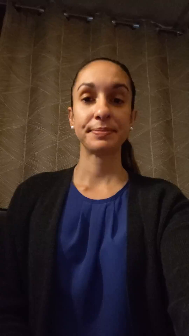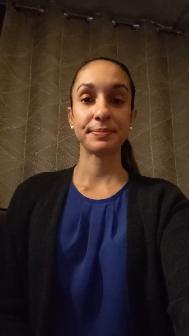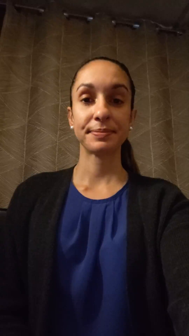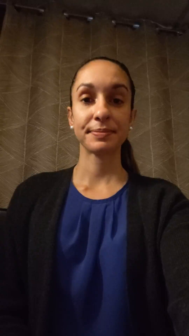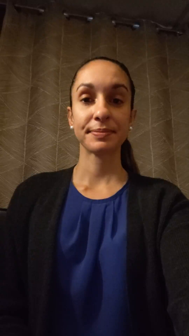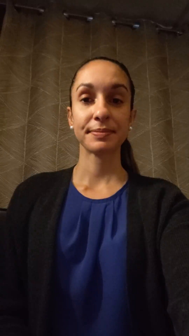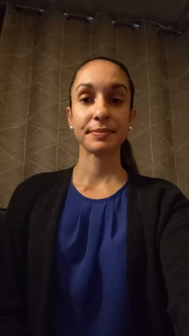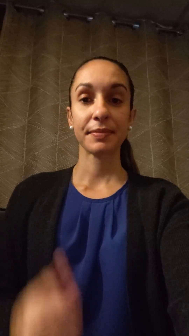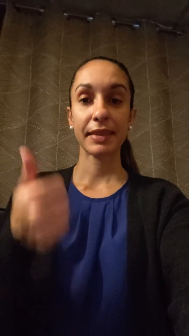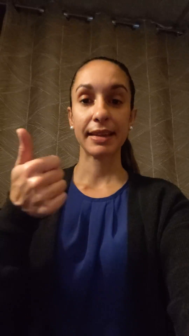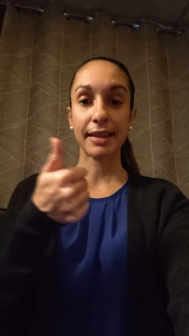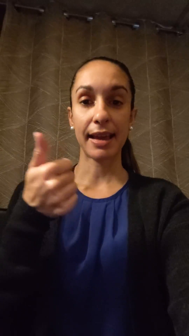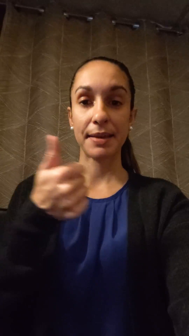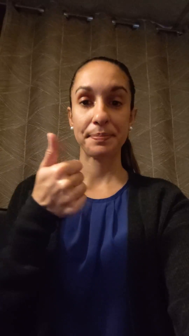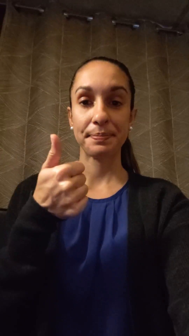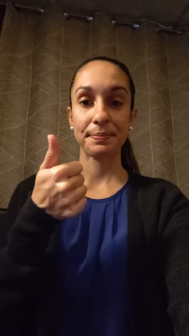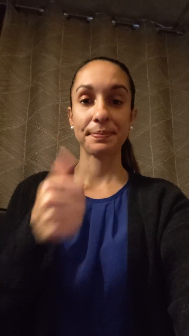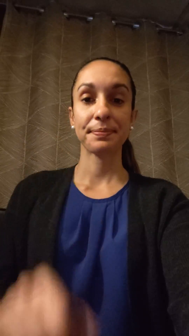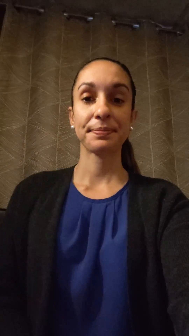game